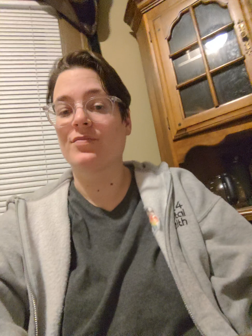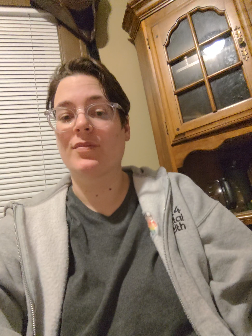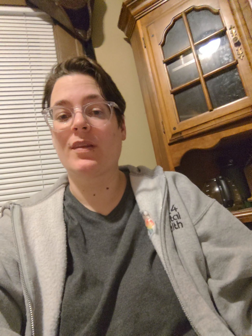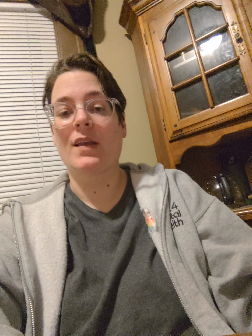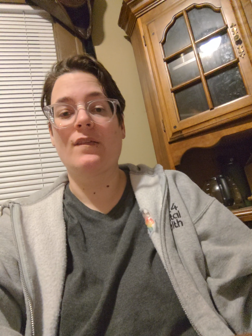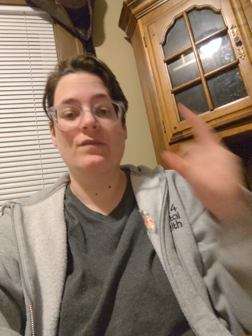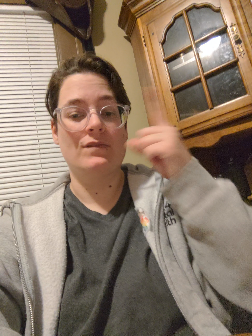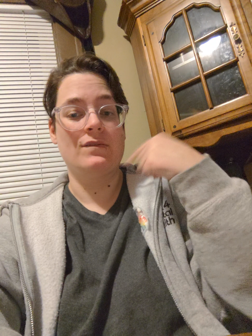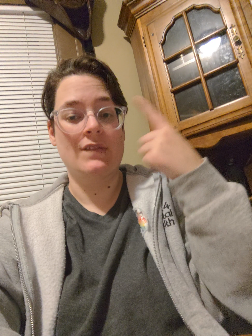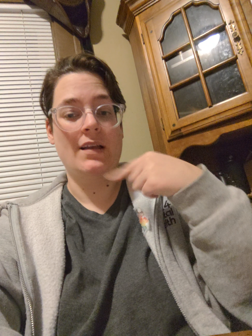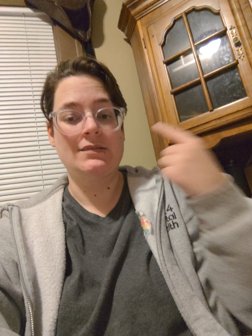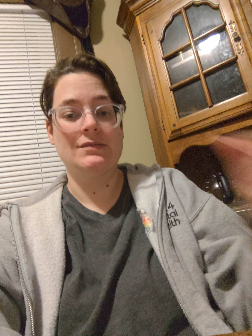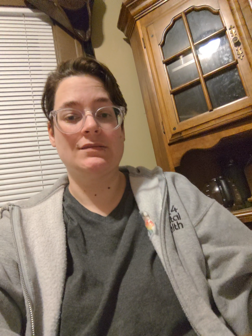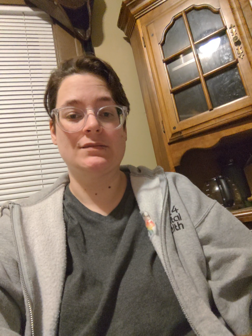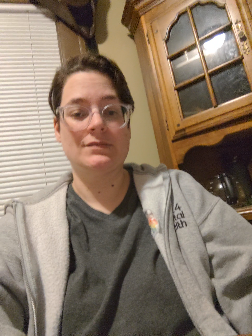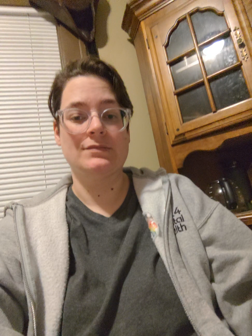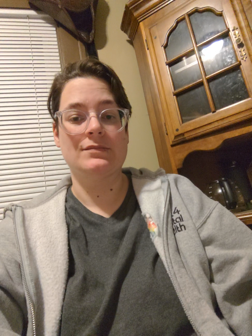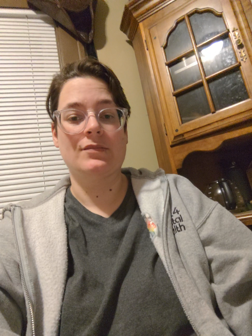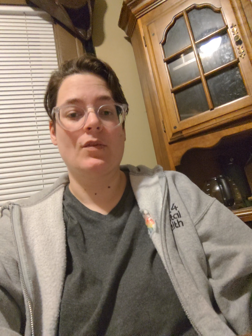face